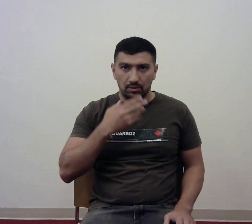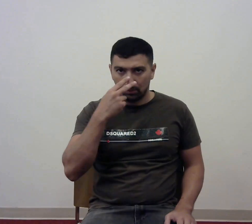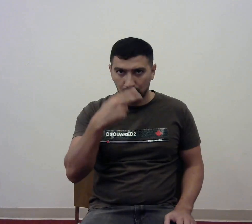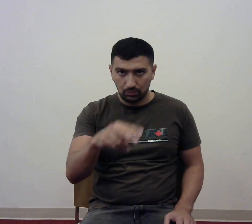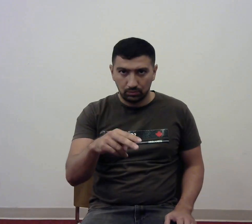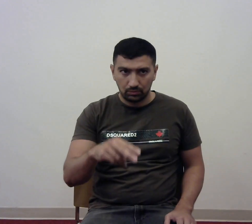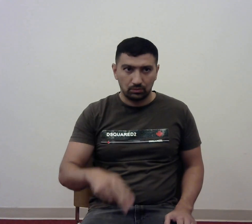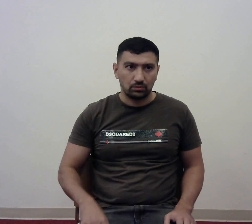görmək